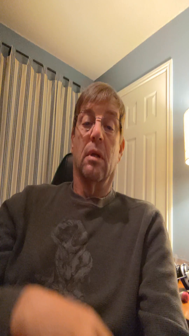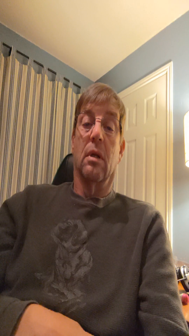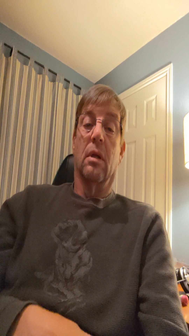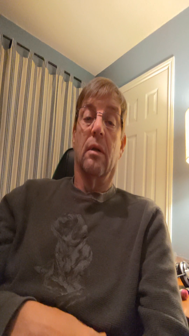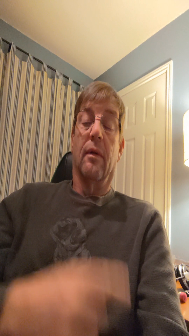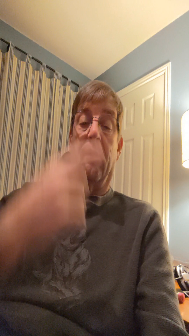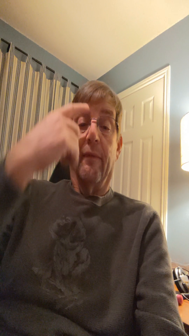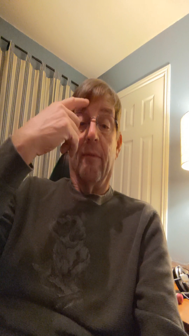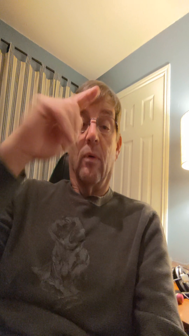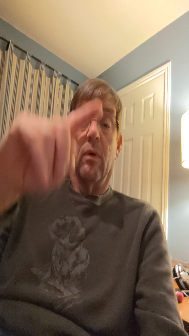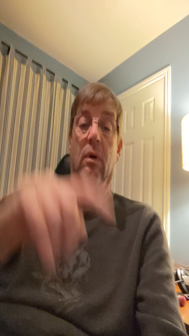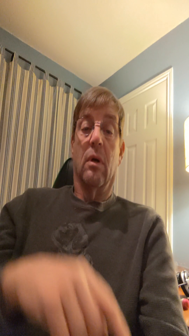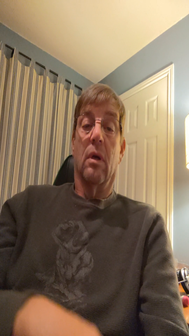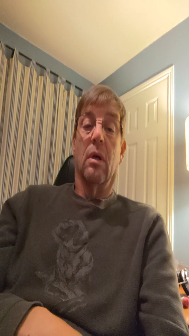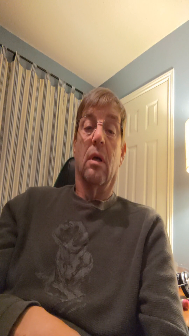for